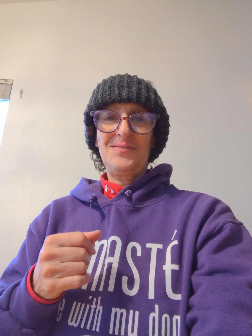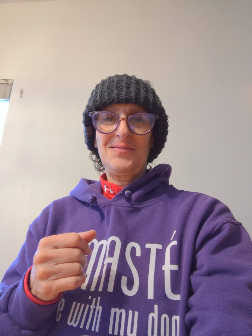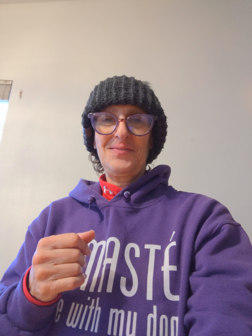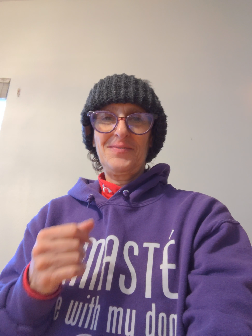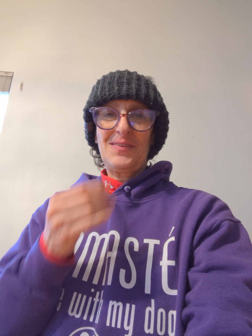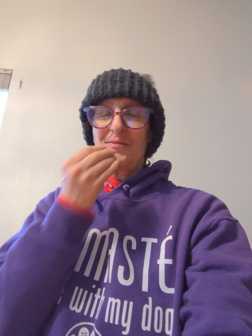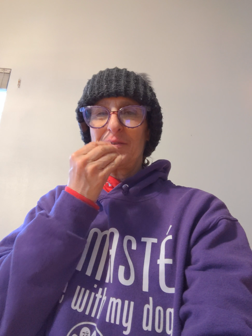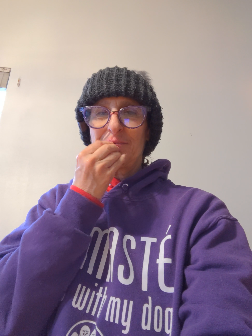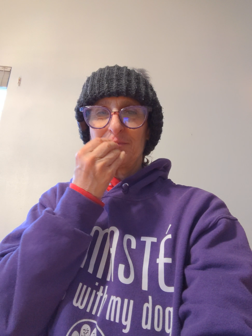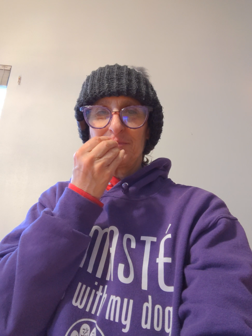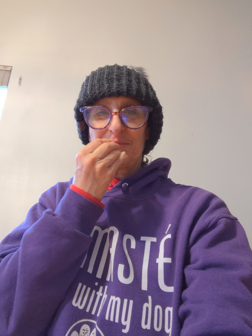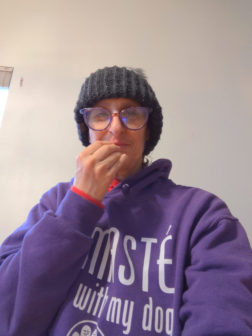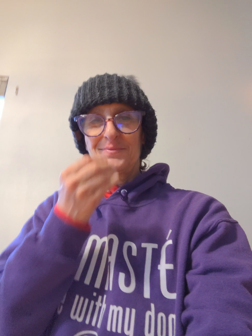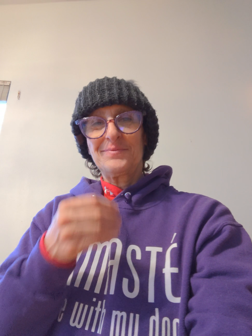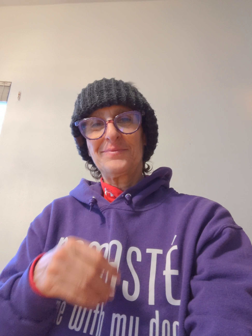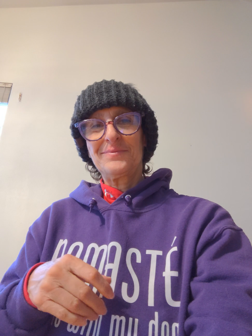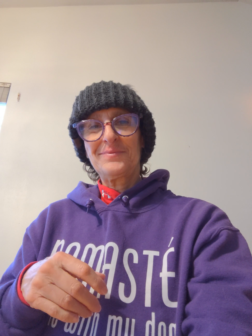food